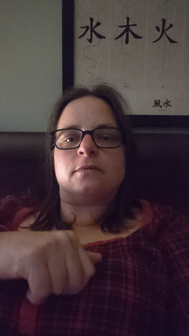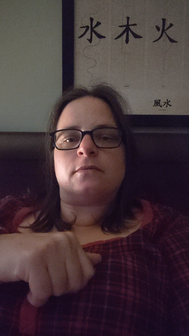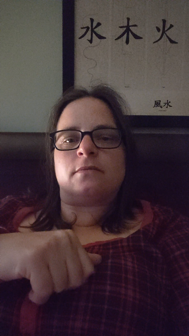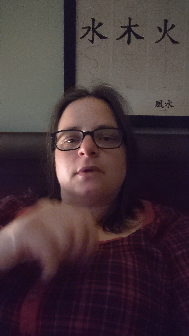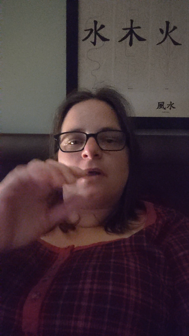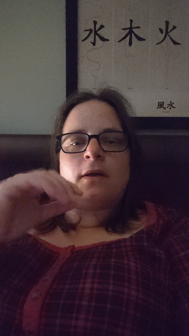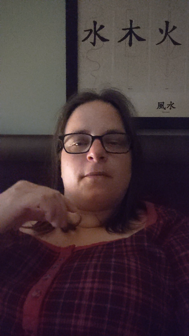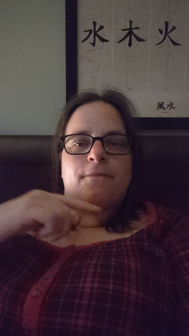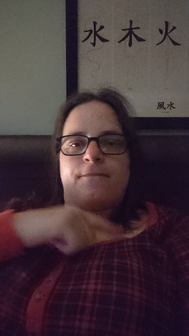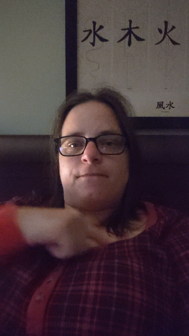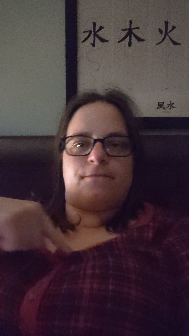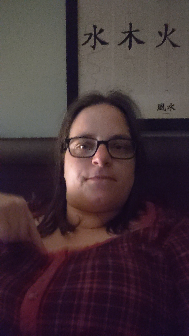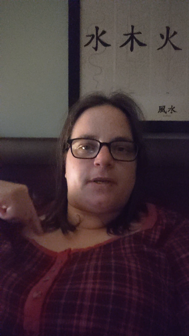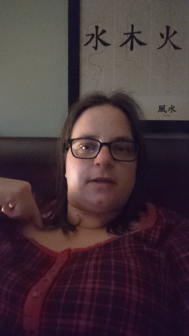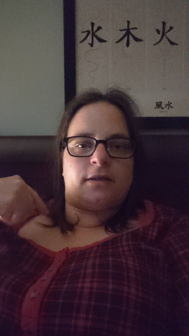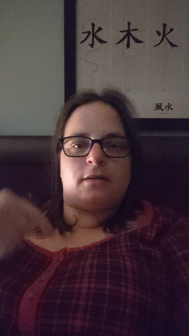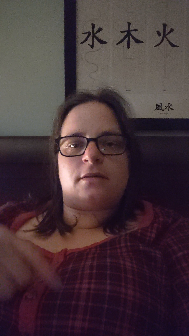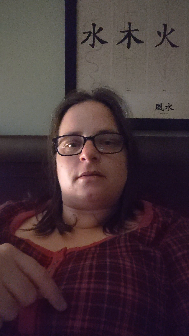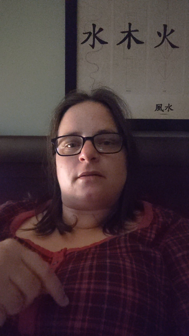bib